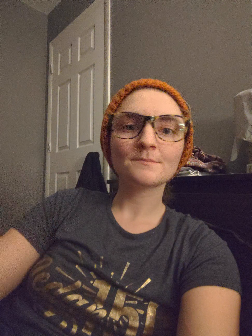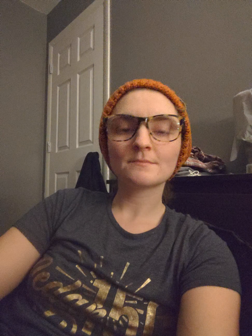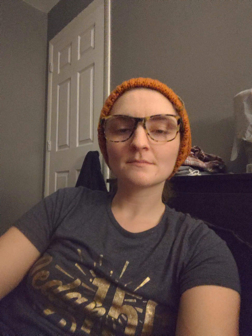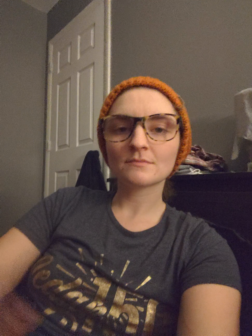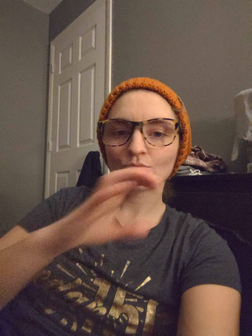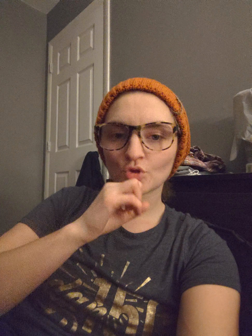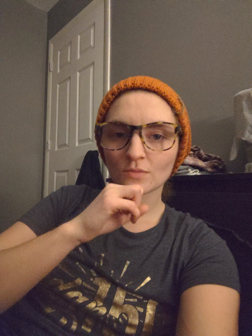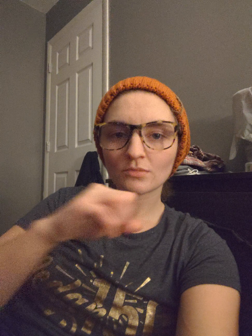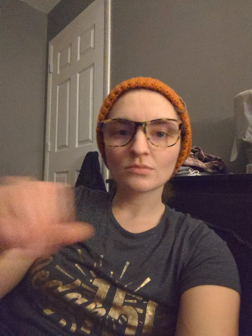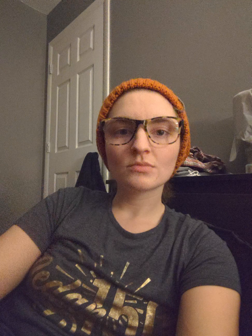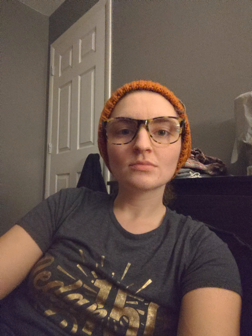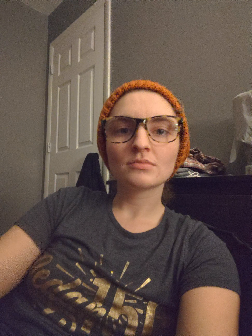orange